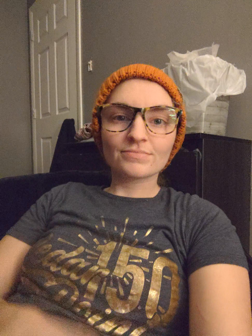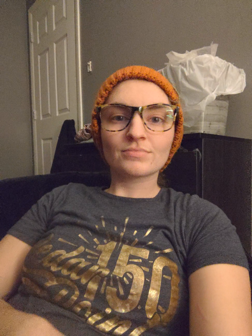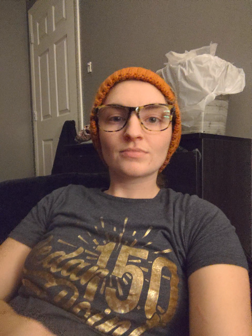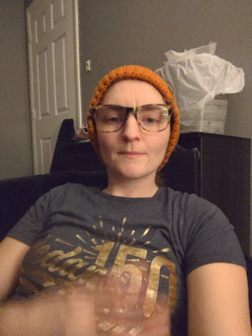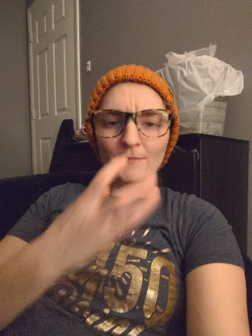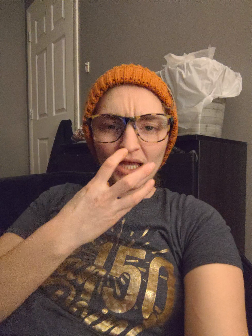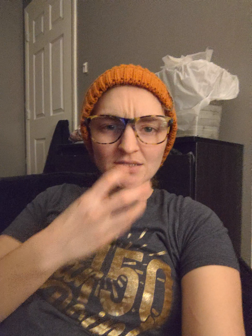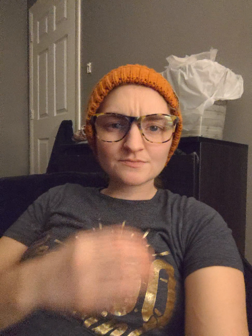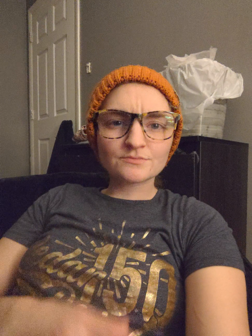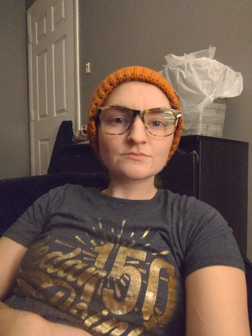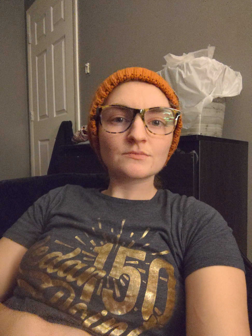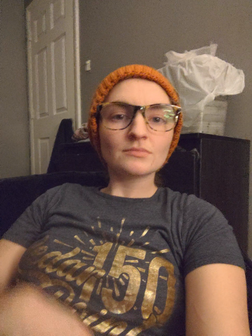mad